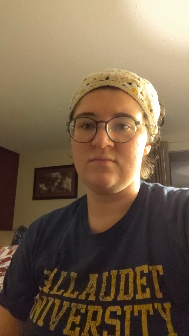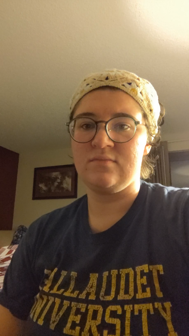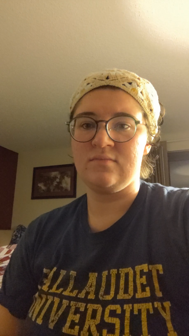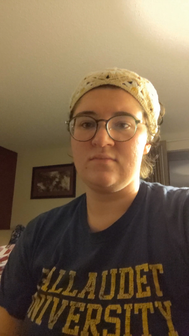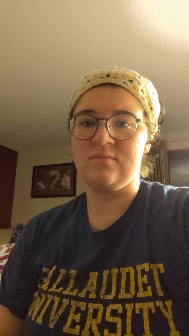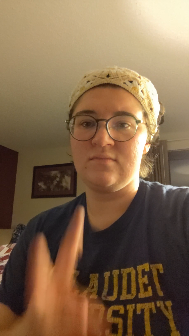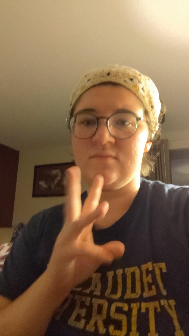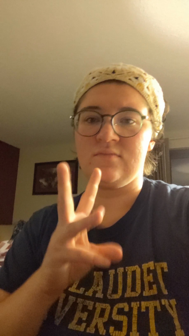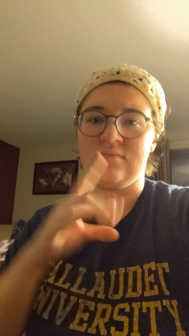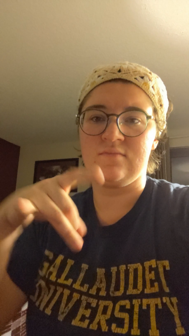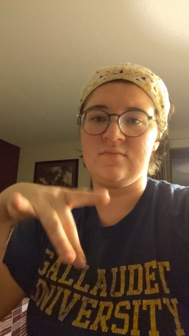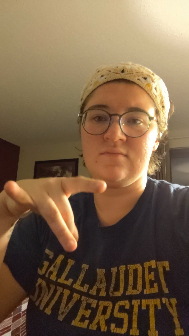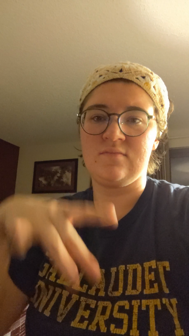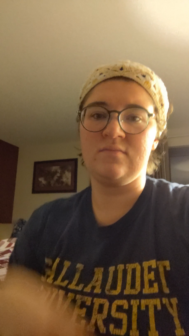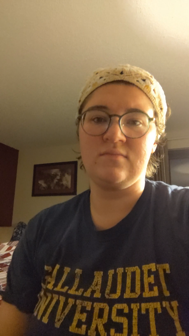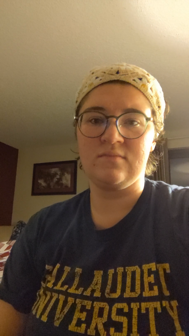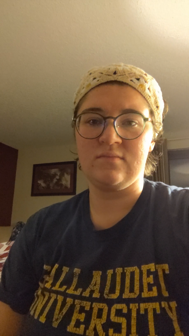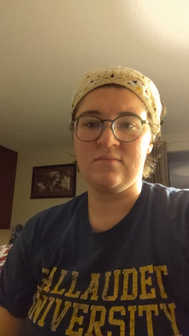melon